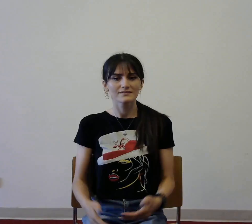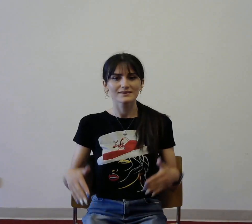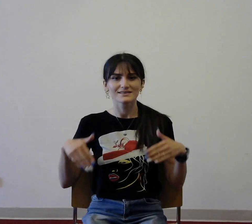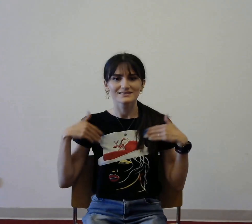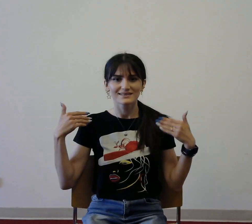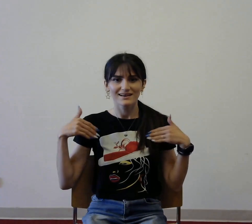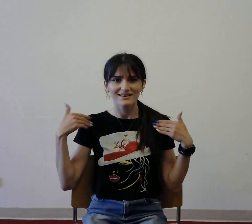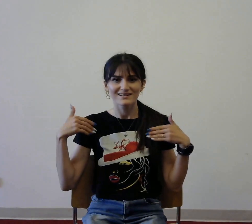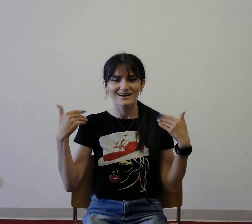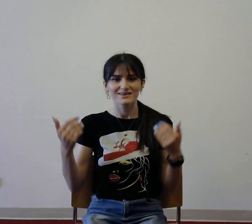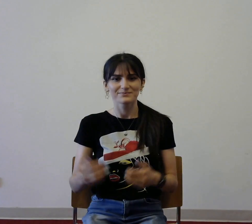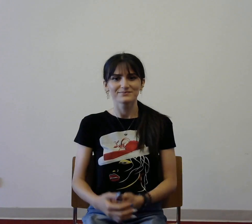salam